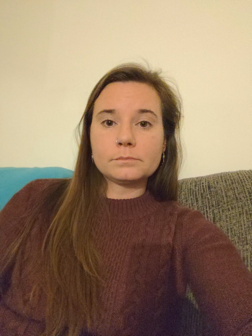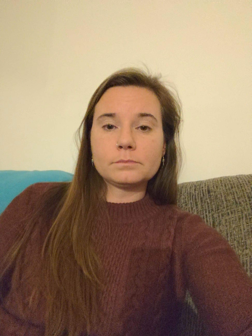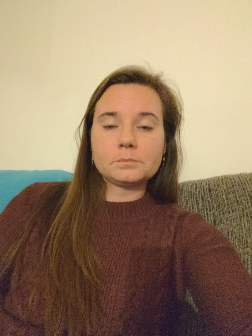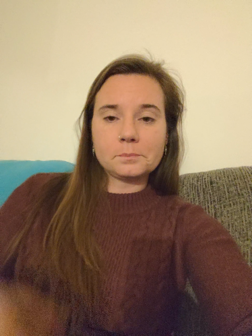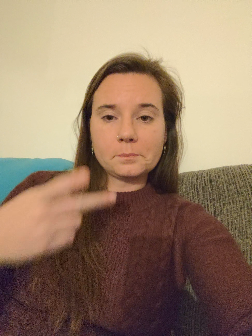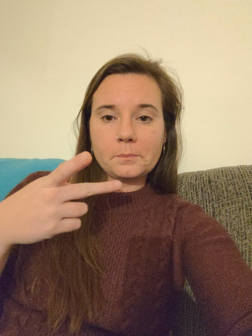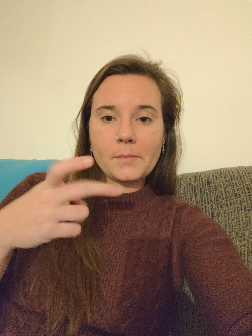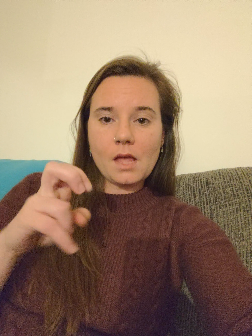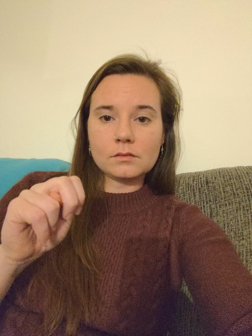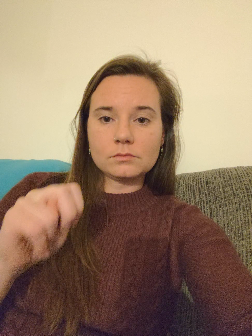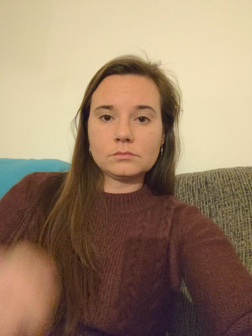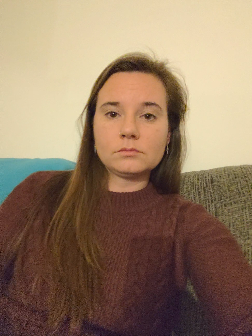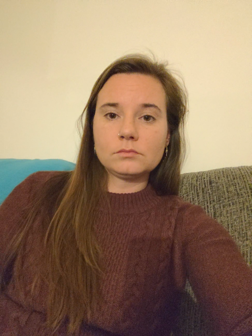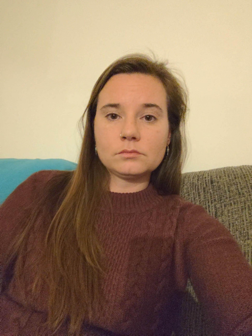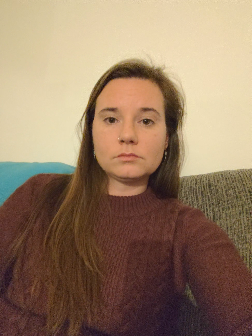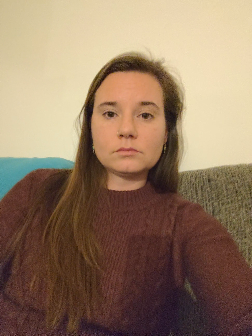pen